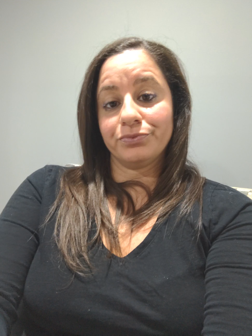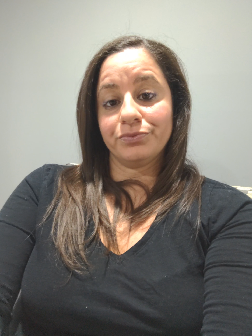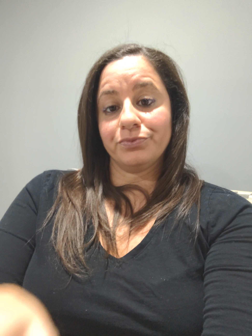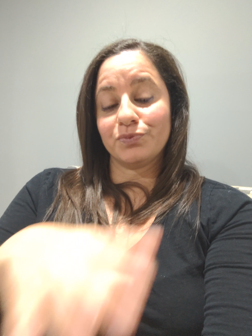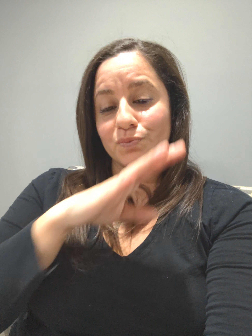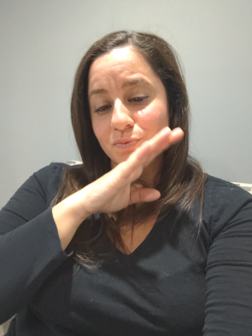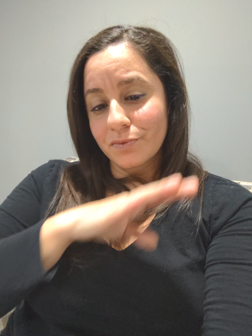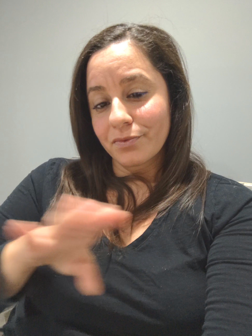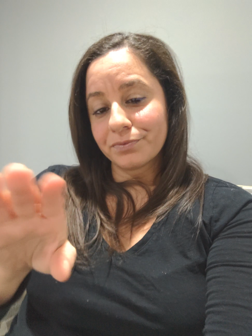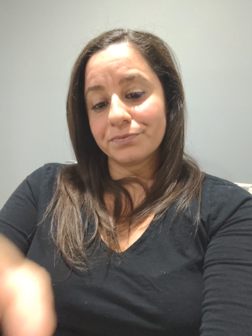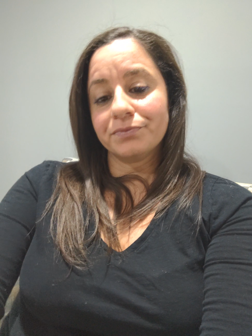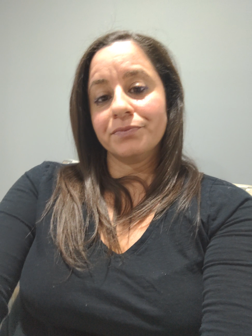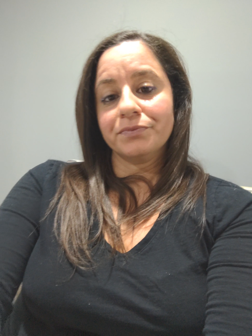quiet